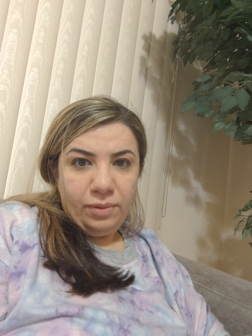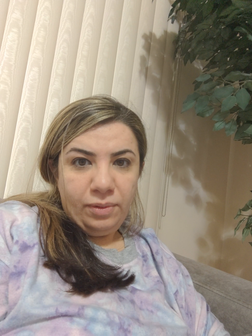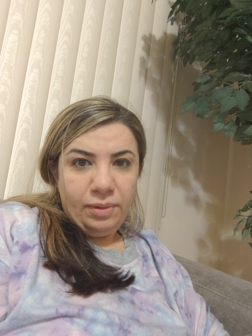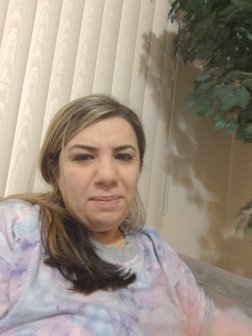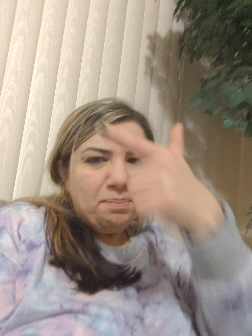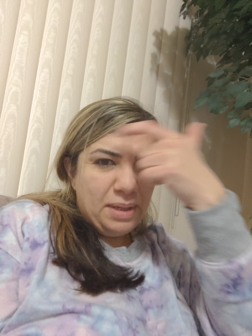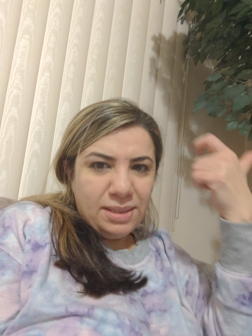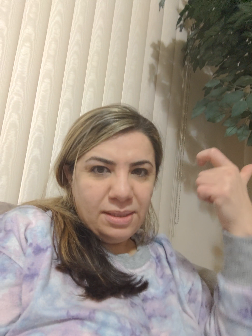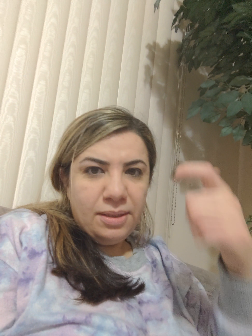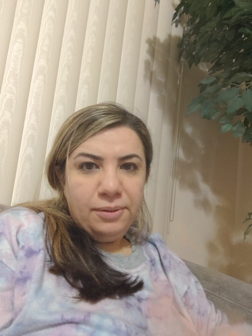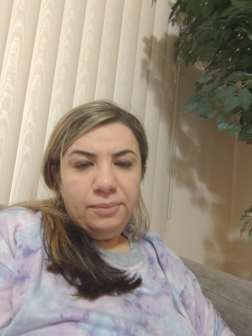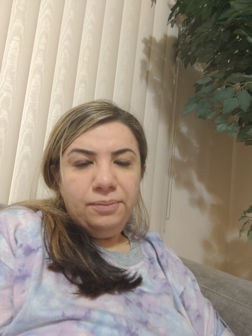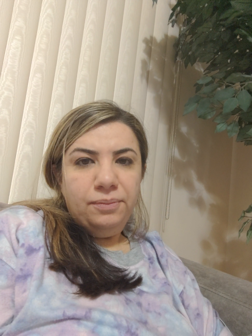because